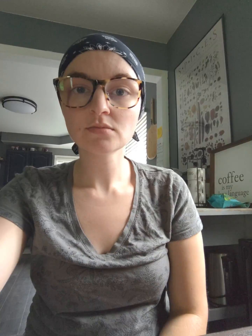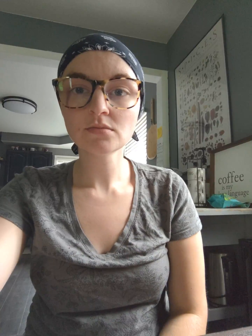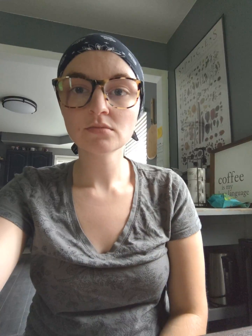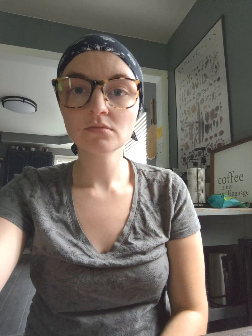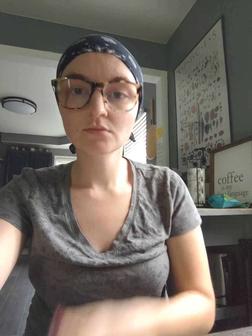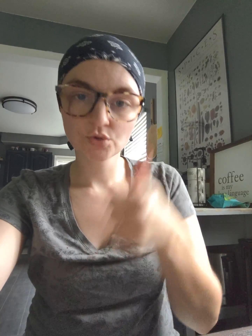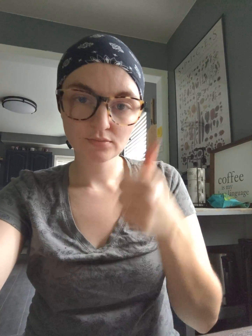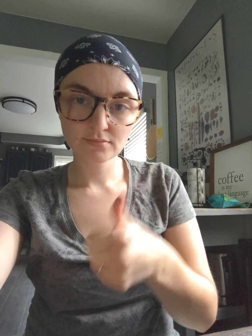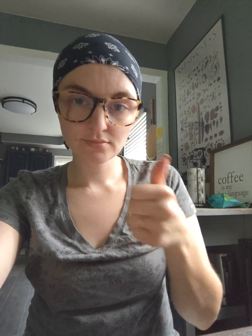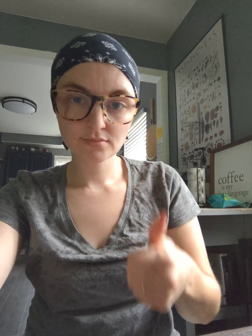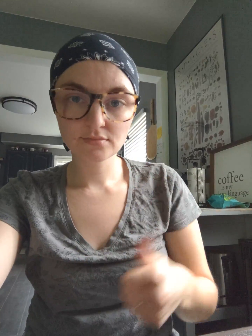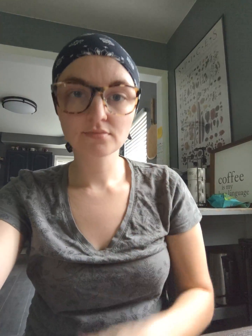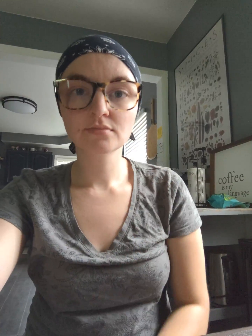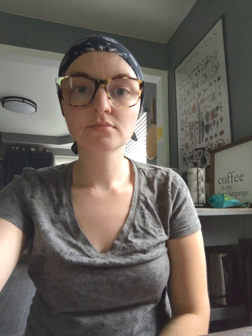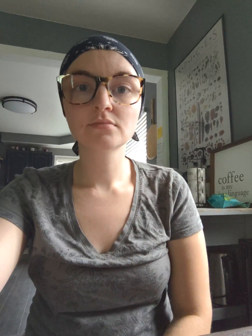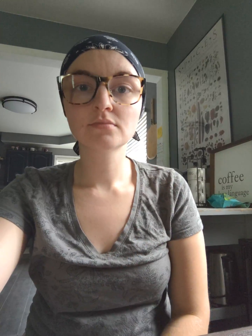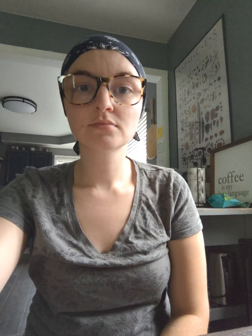each